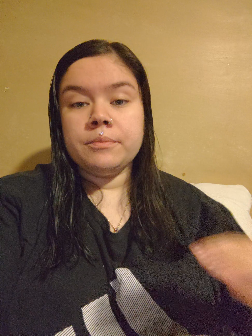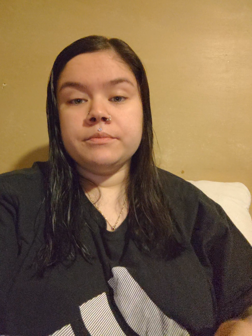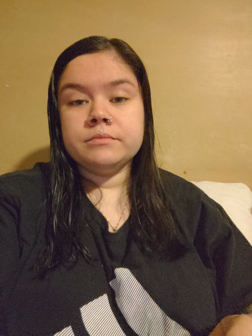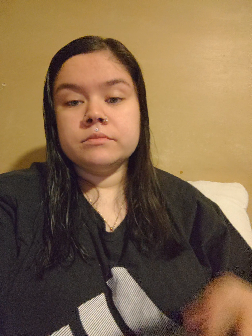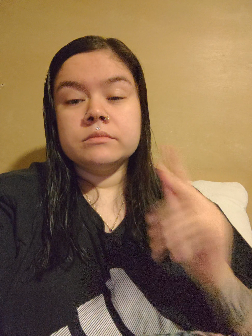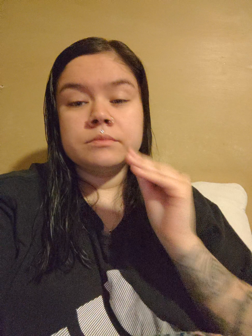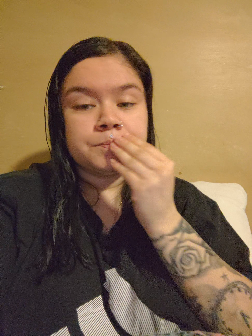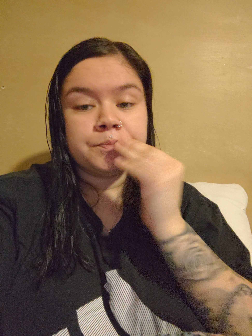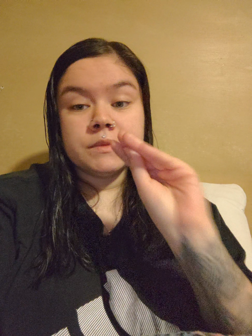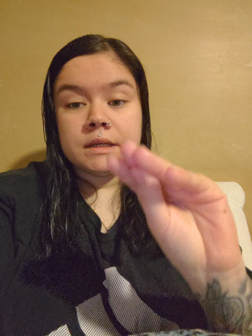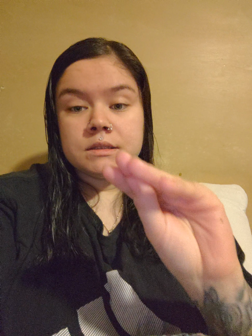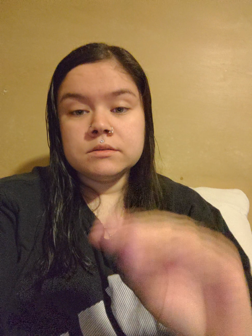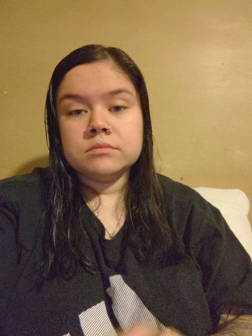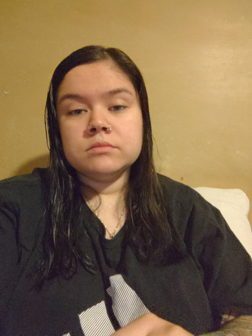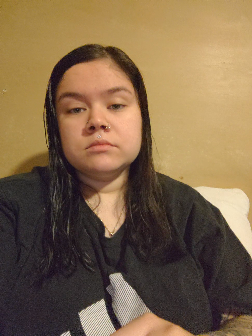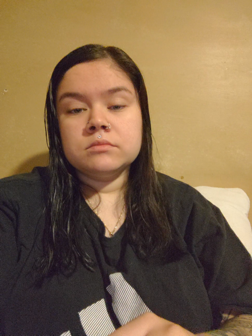kiss